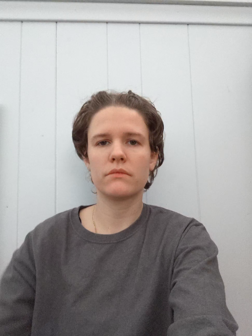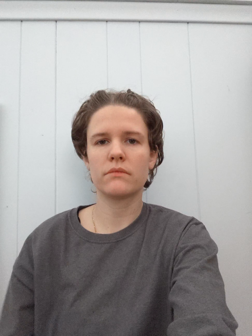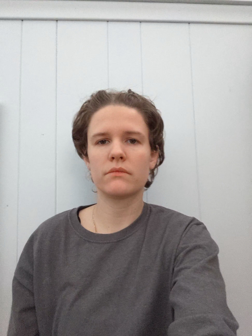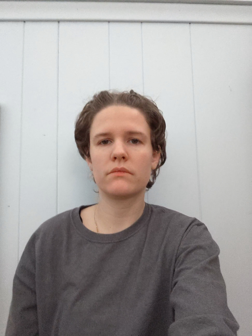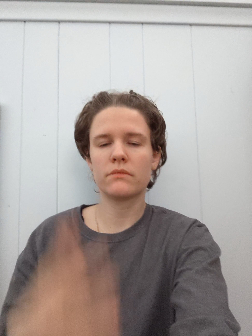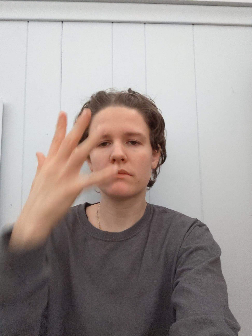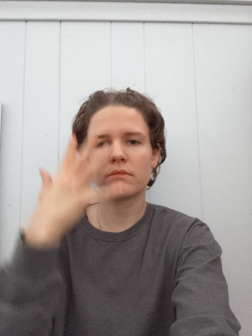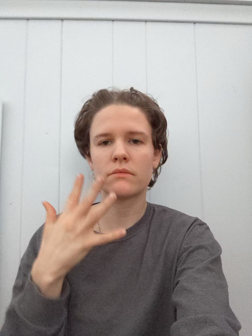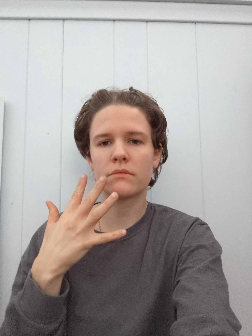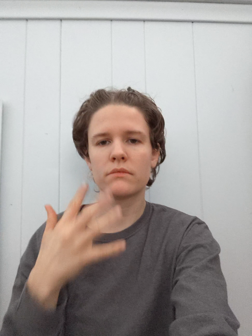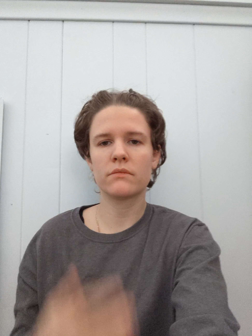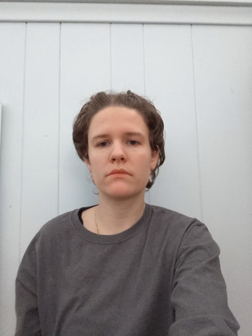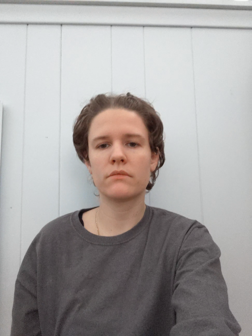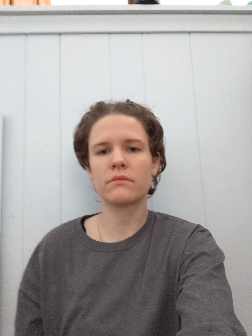sad